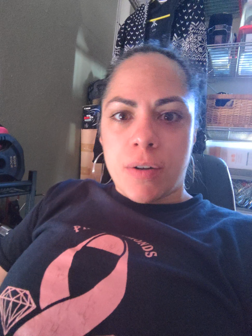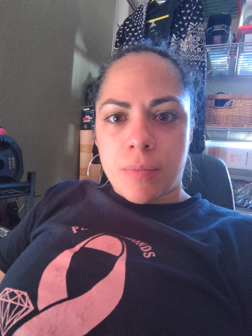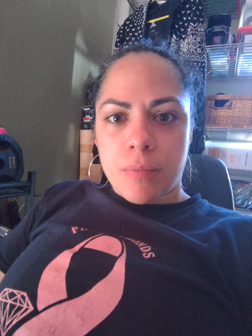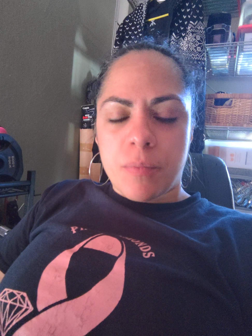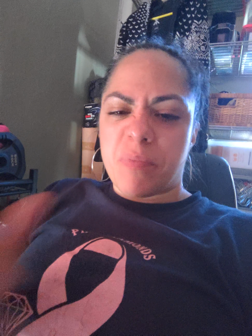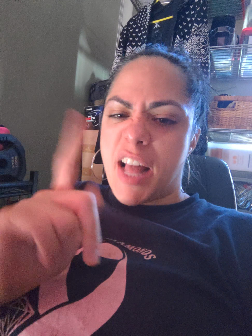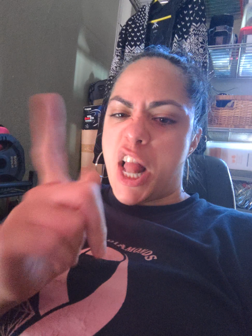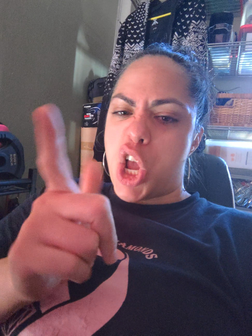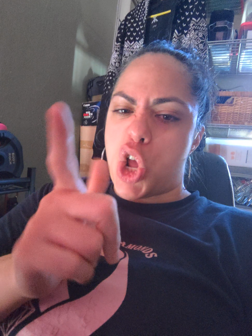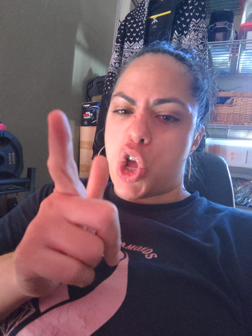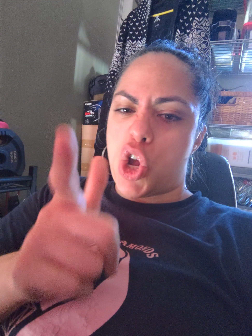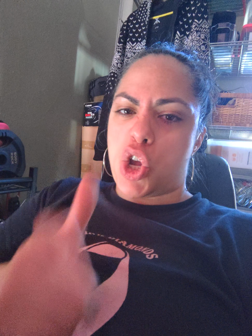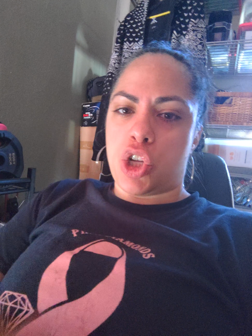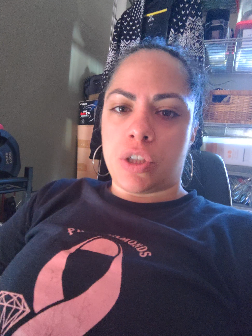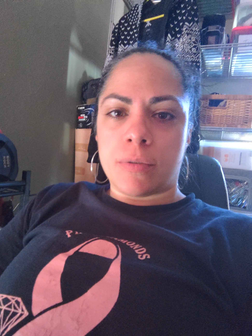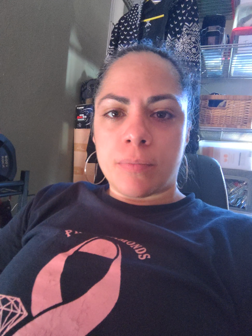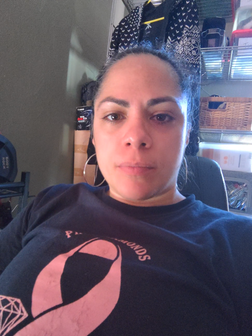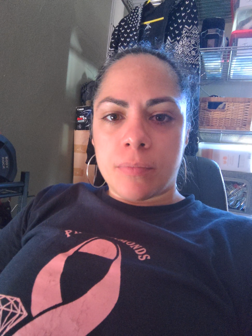later